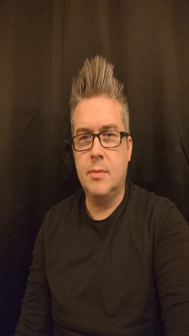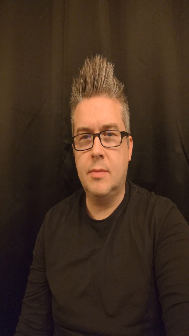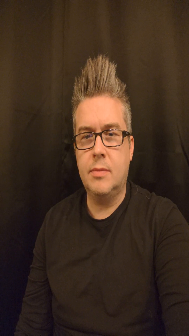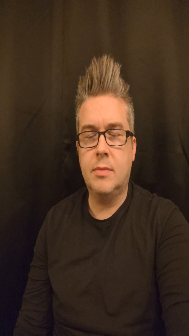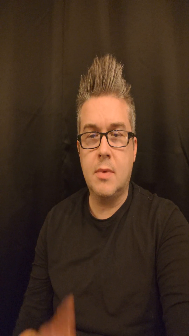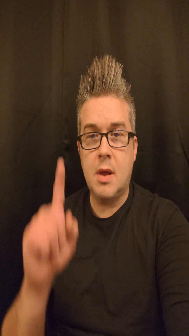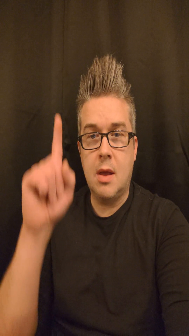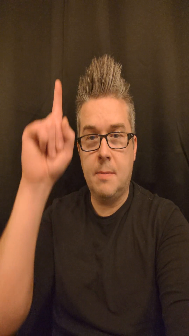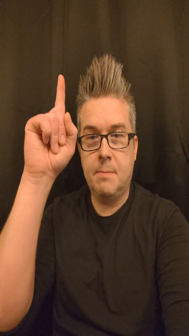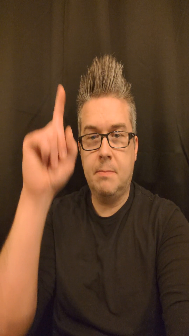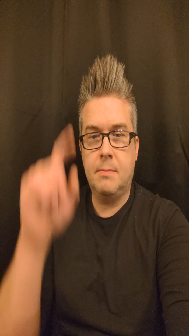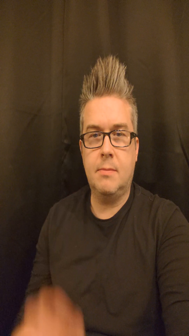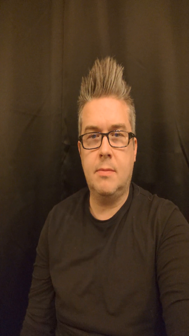up